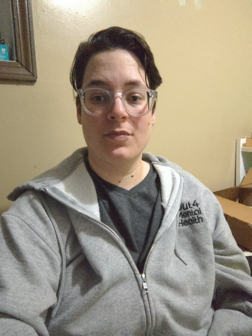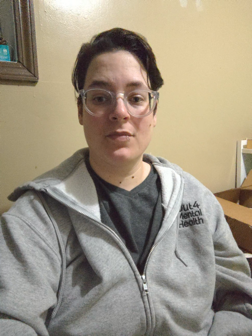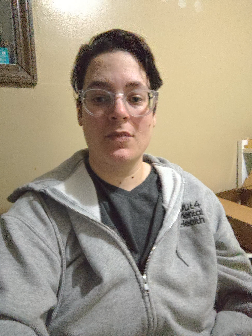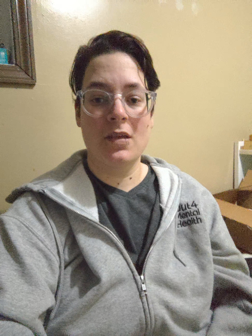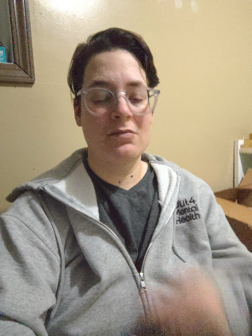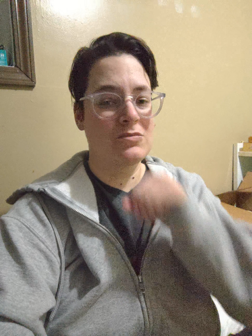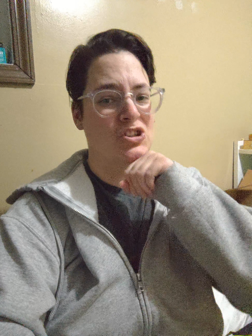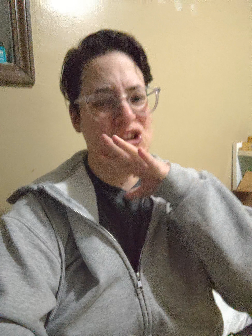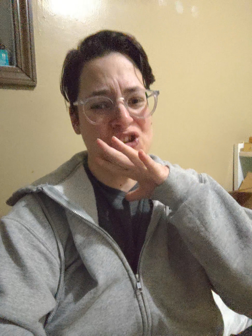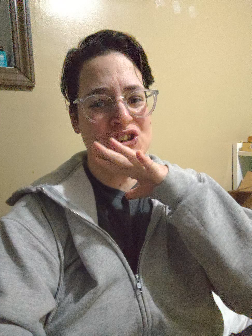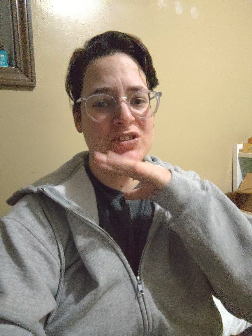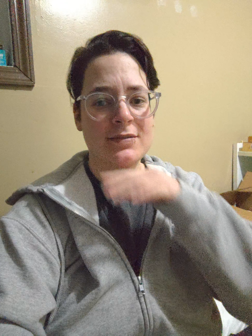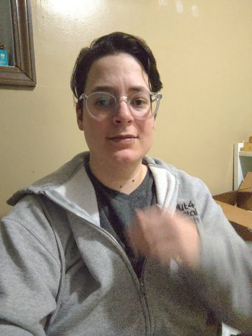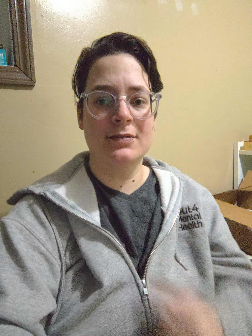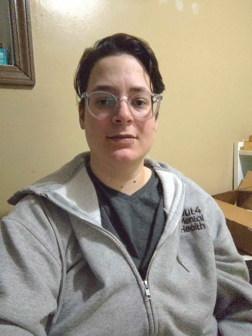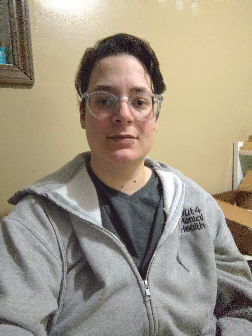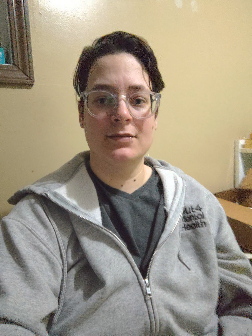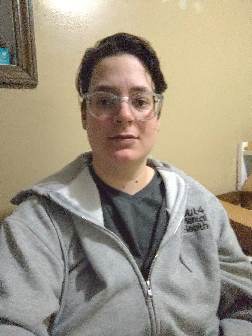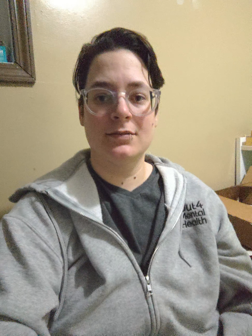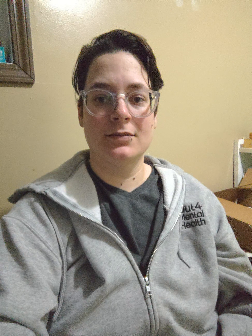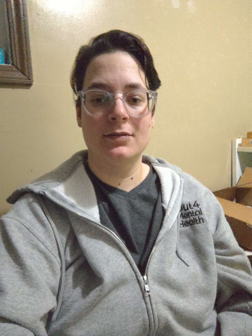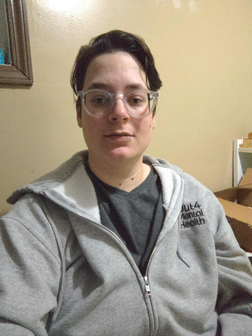dirty